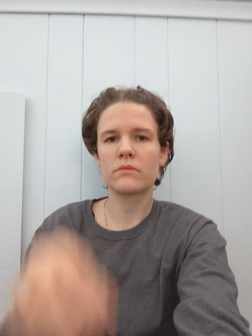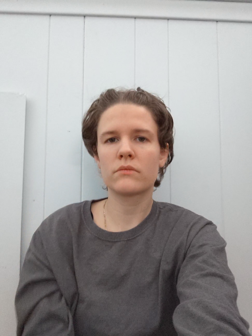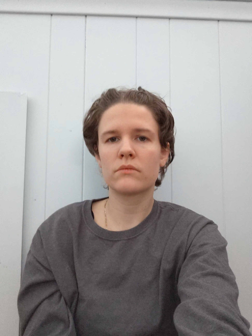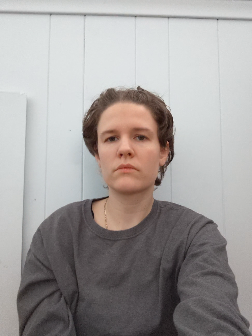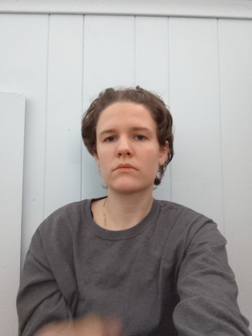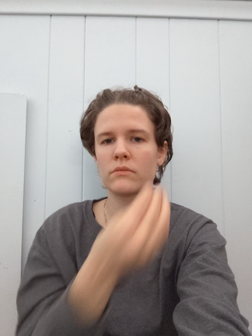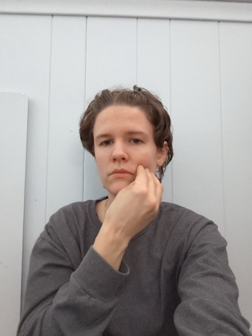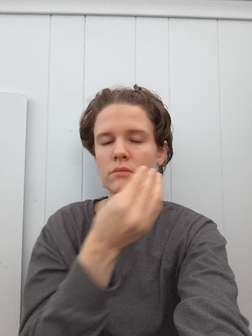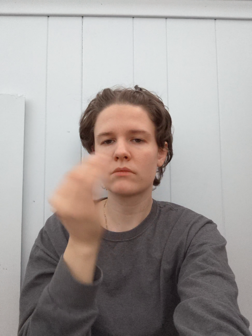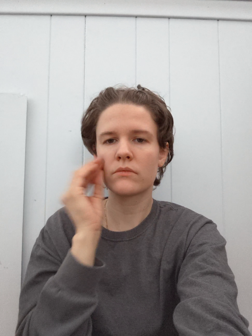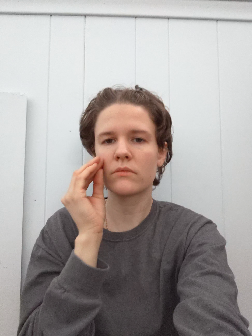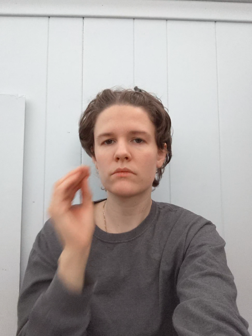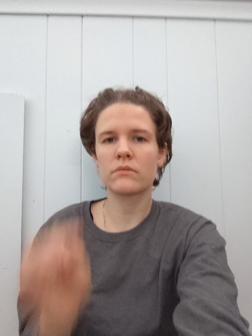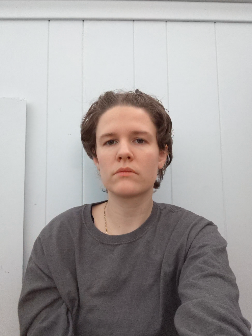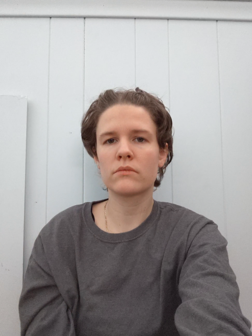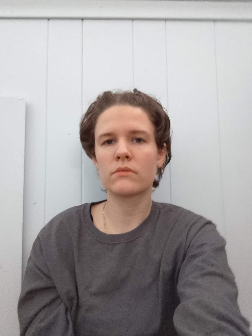flower